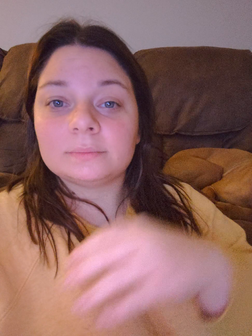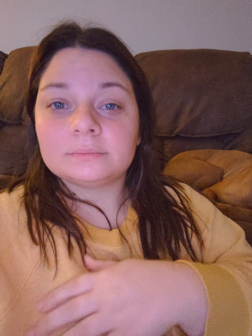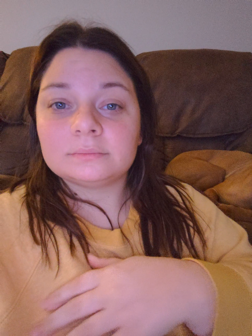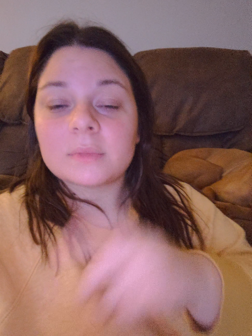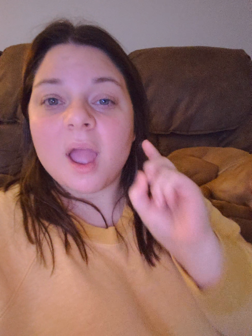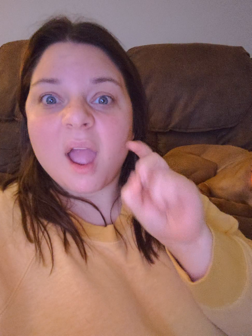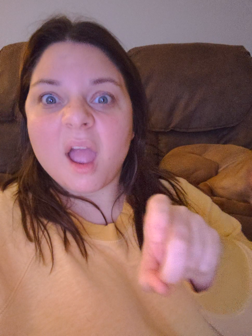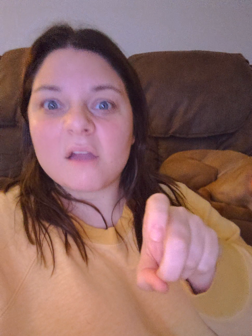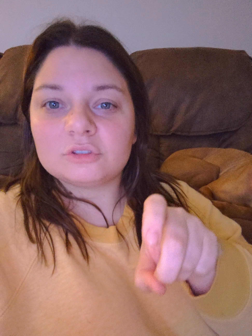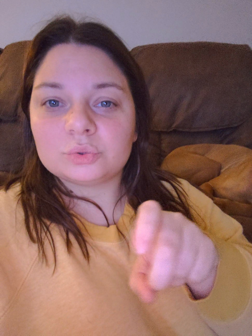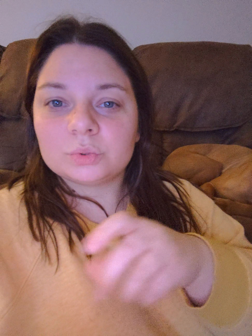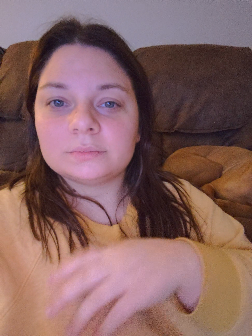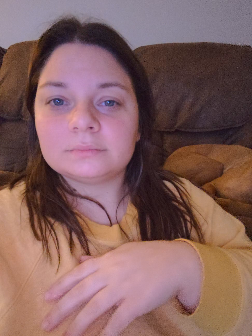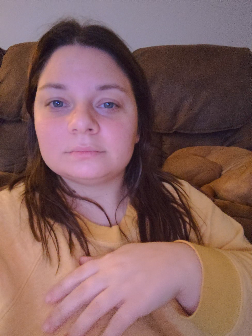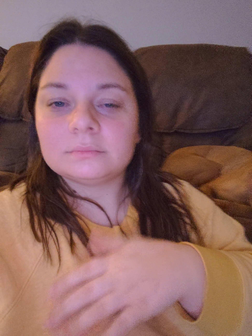have to